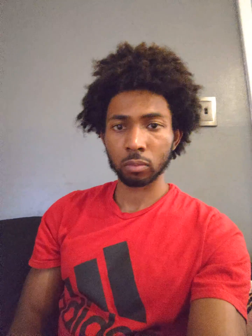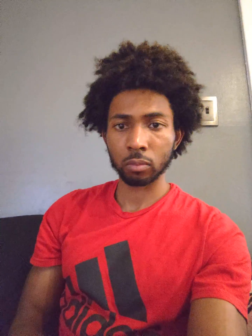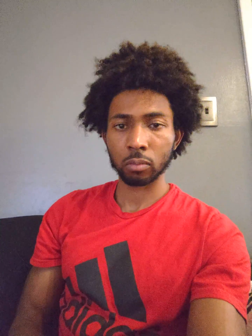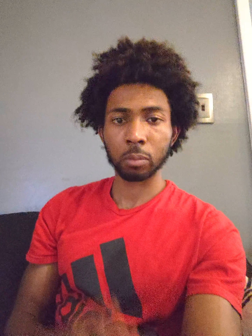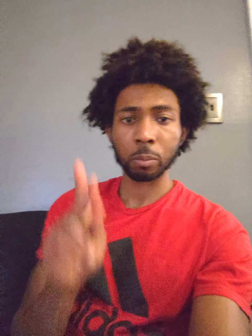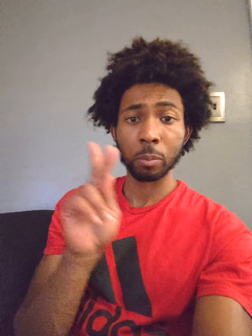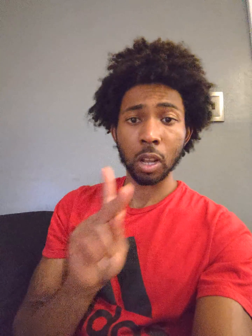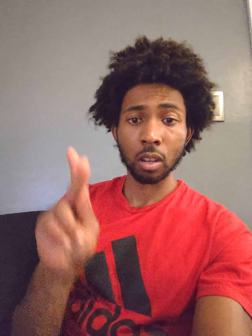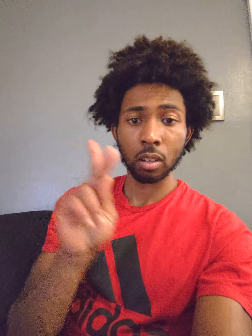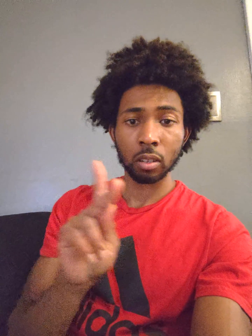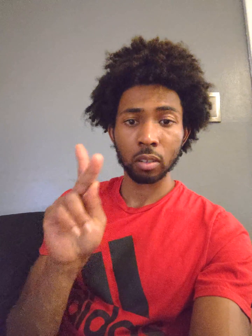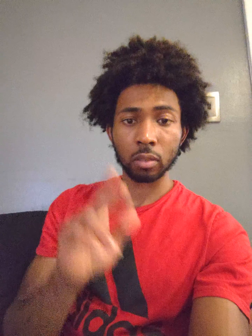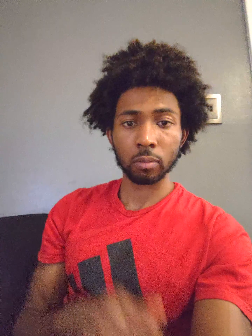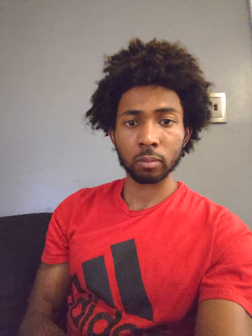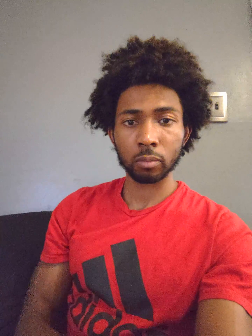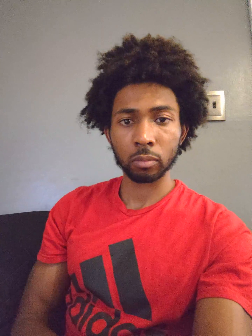people